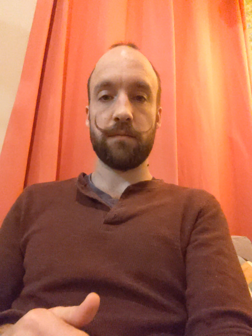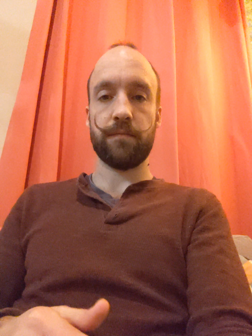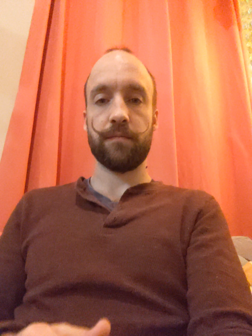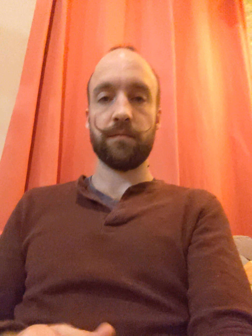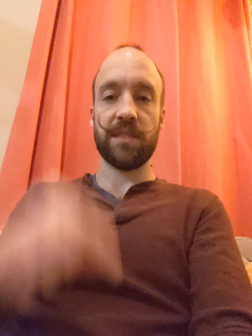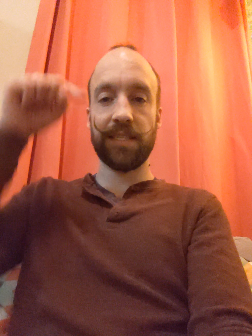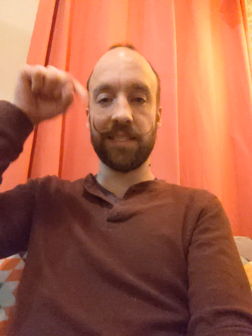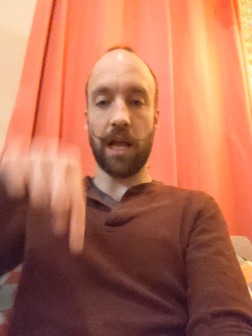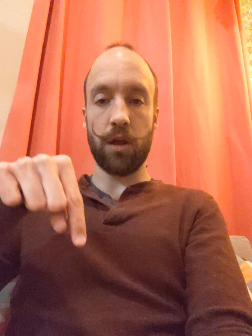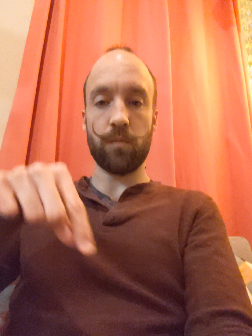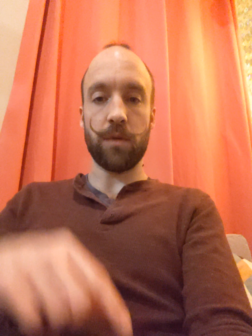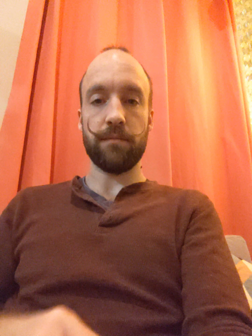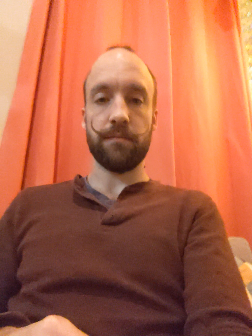down